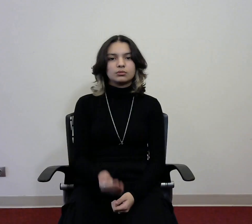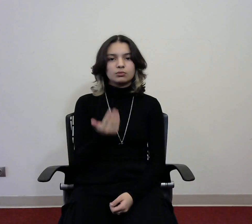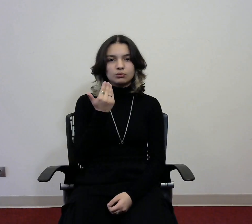sizin